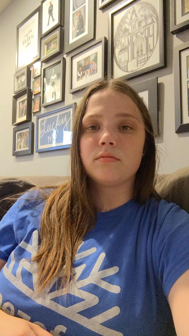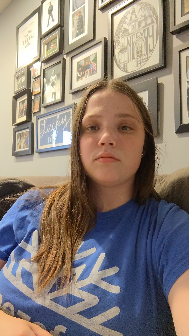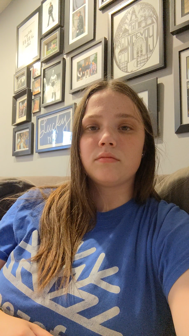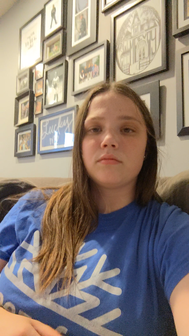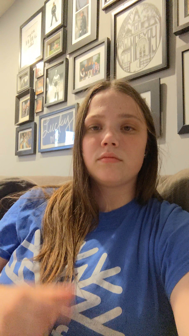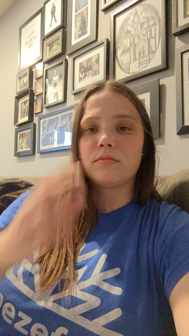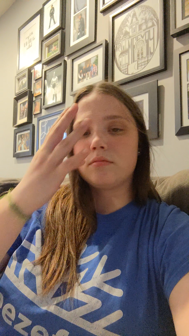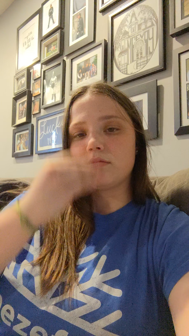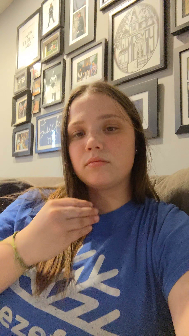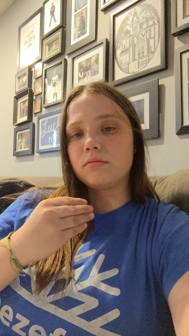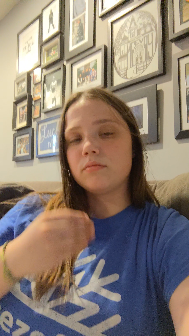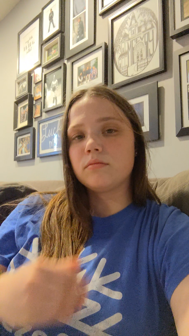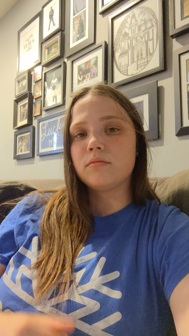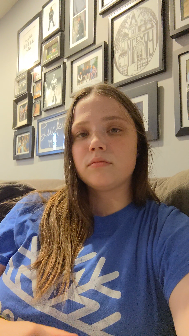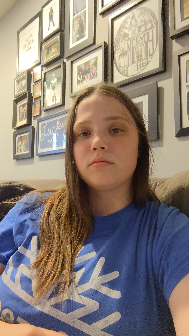asleep